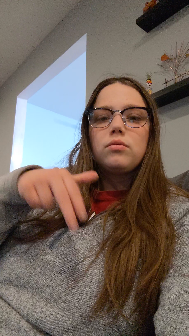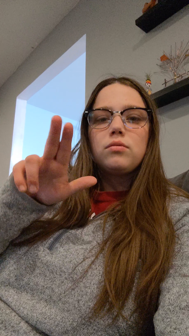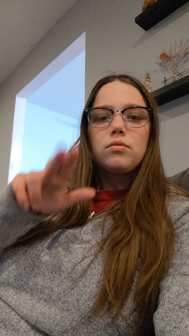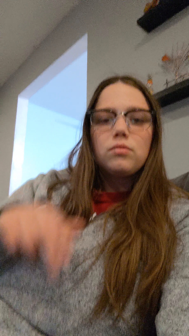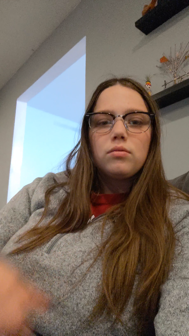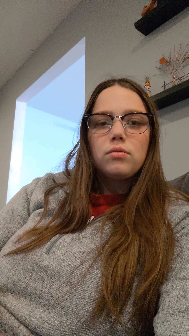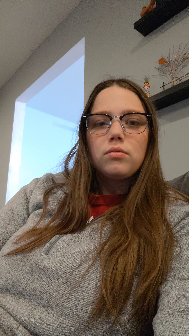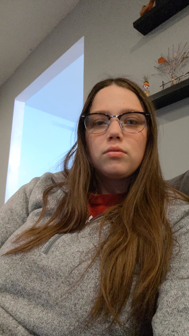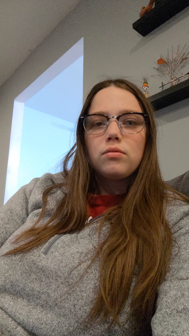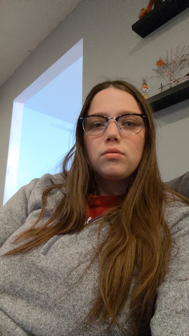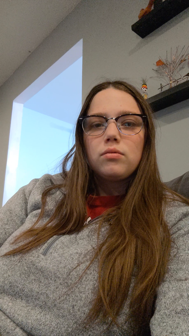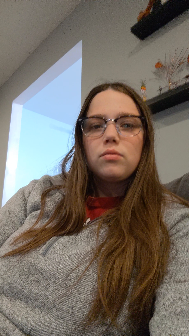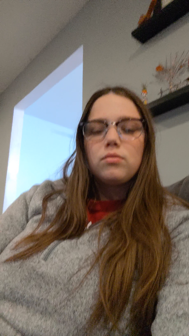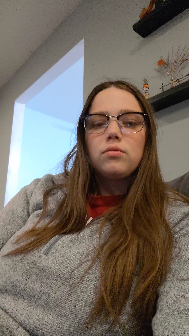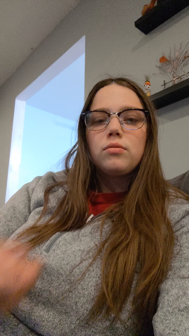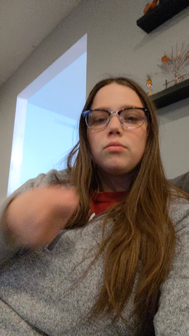pull